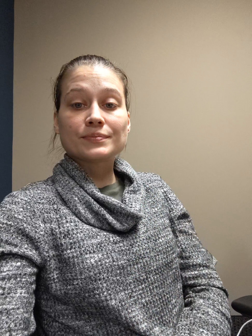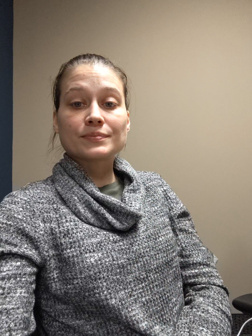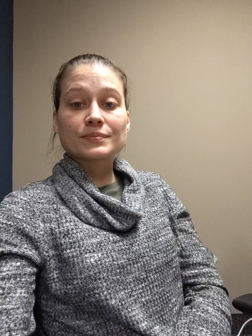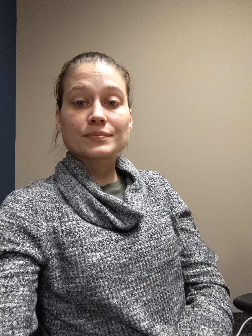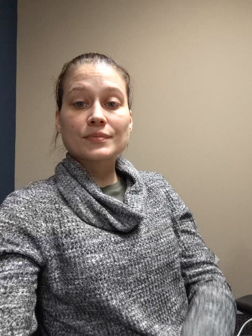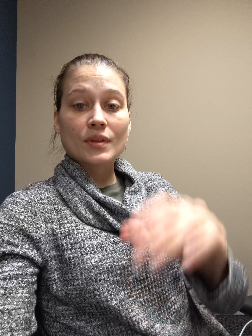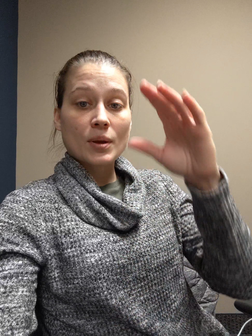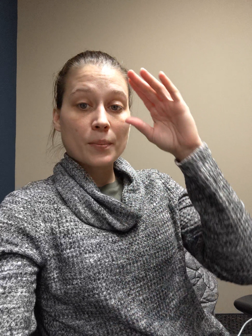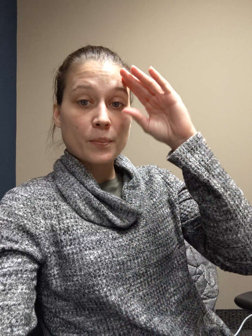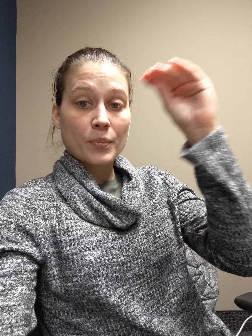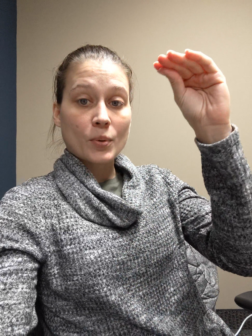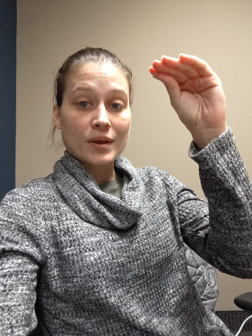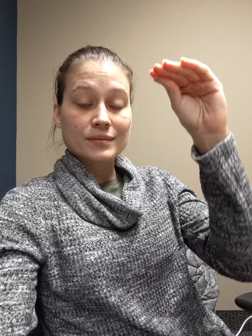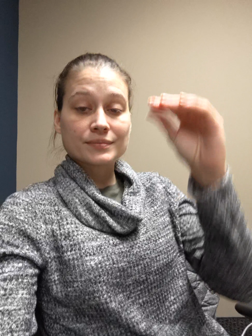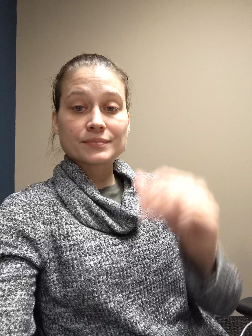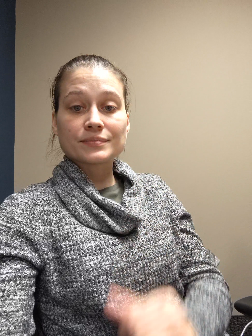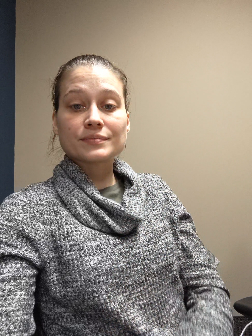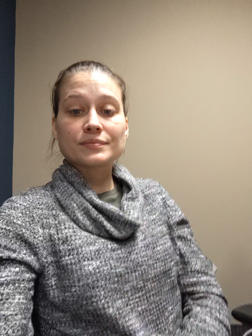boy